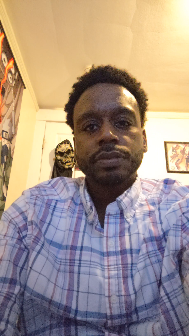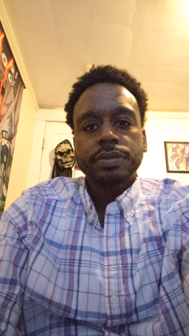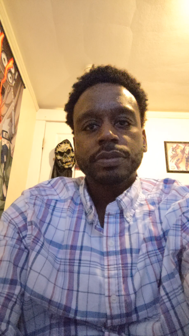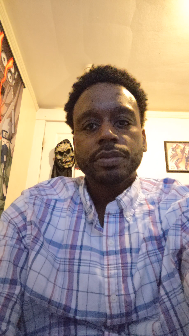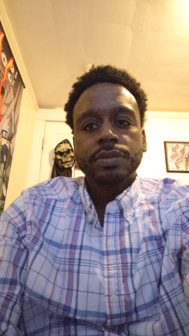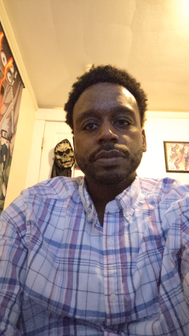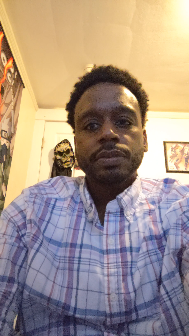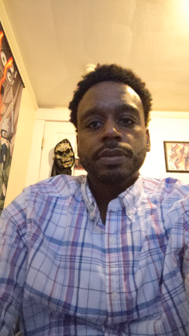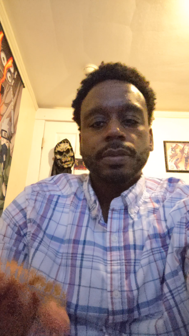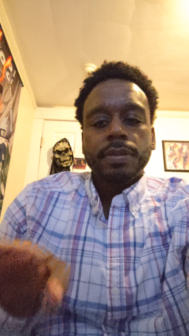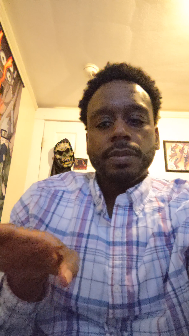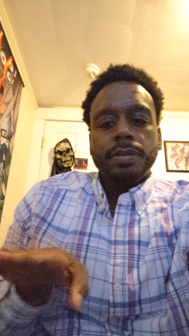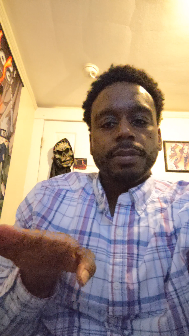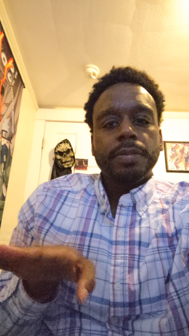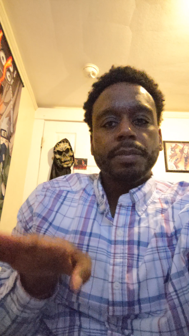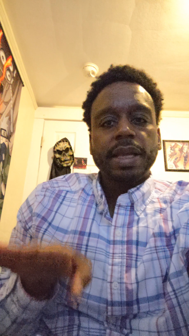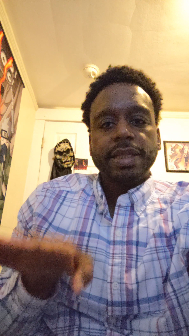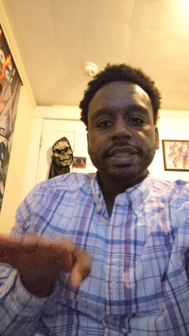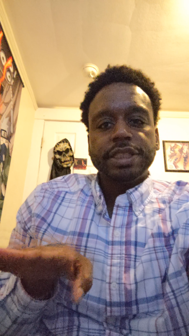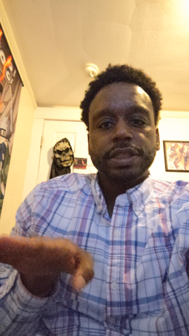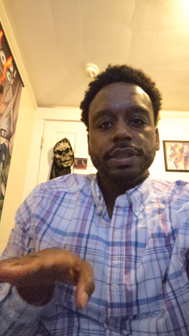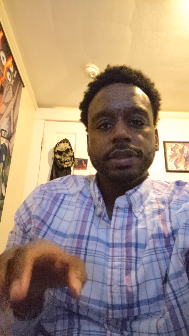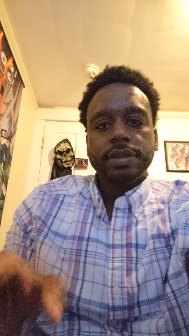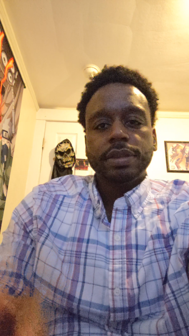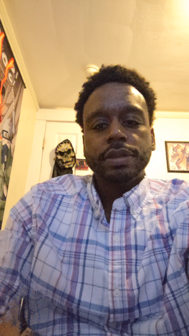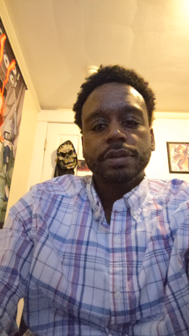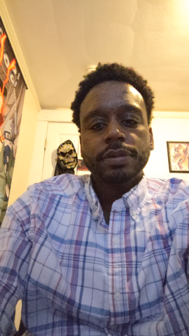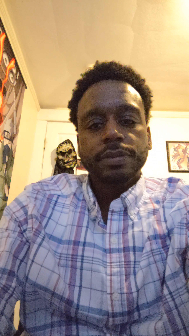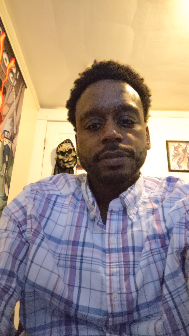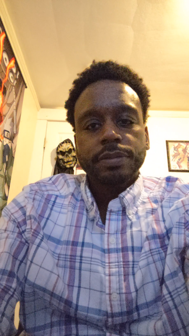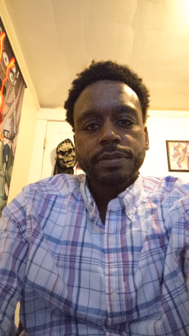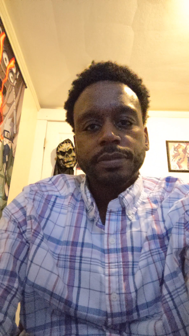penguin